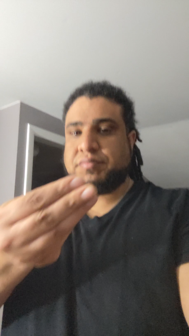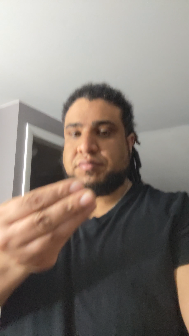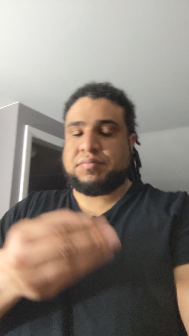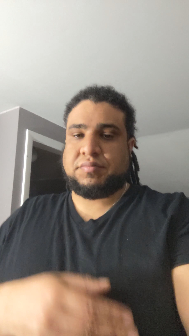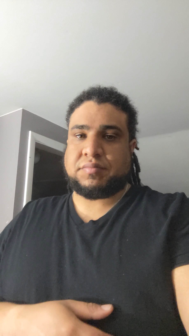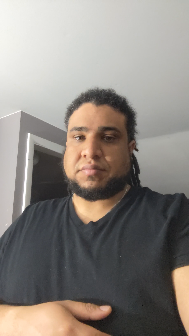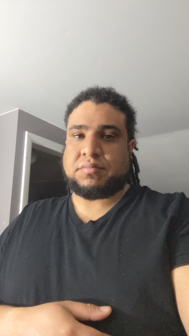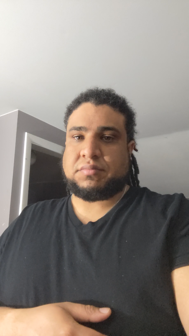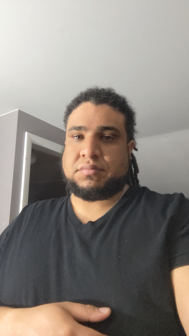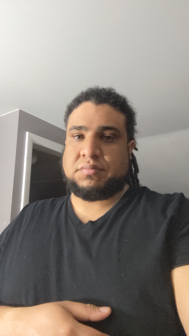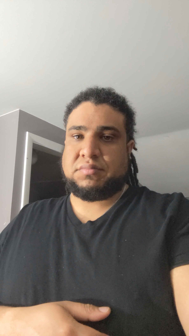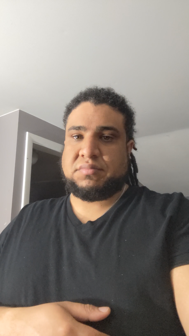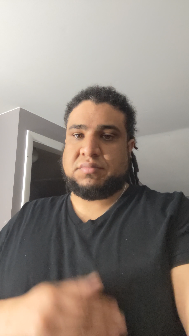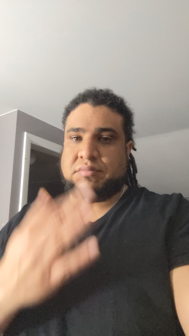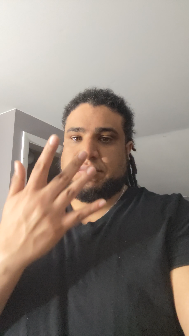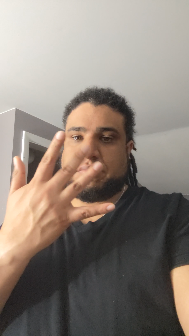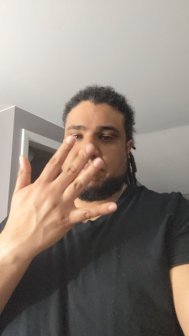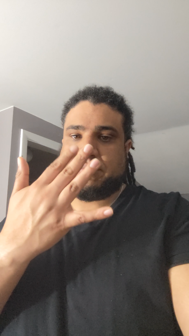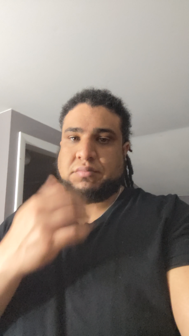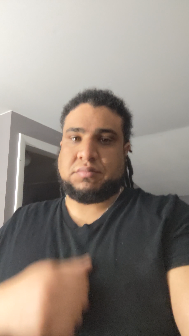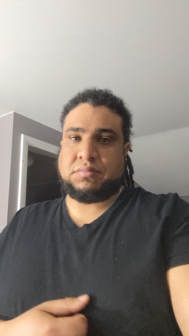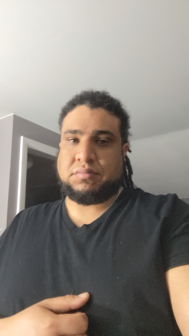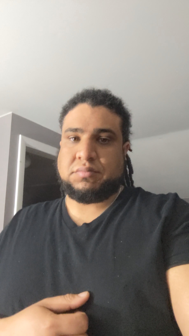hand